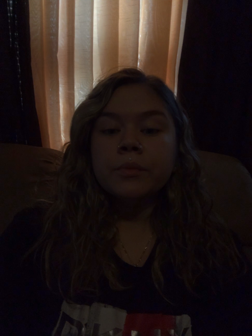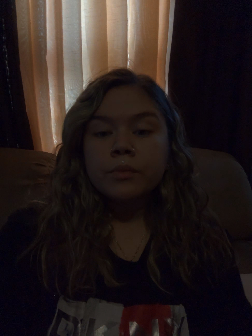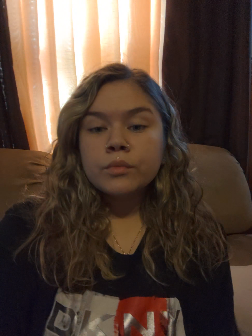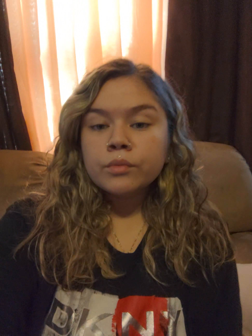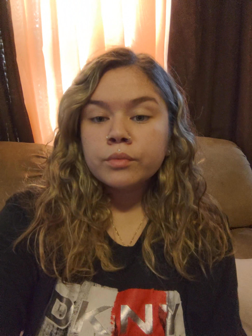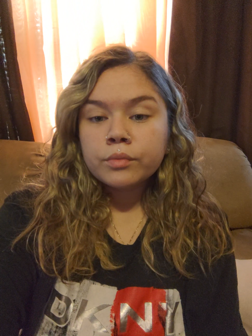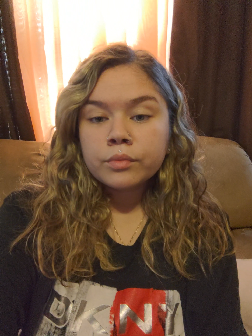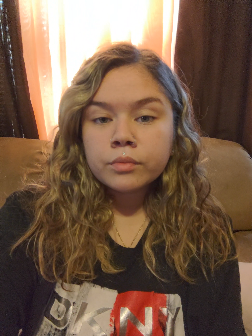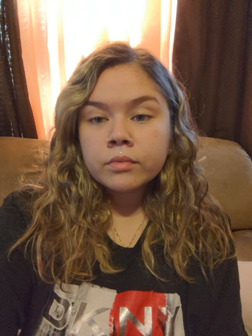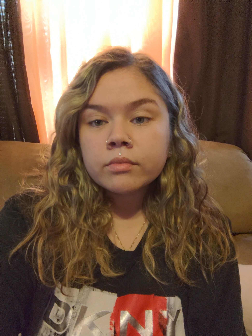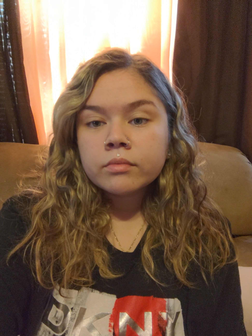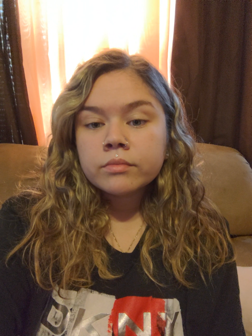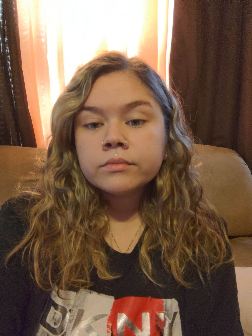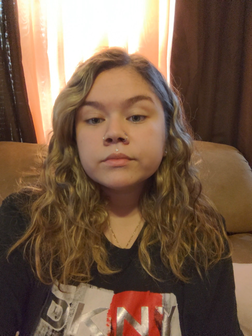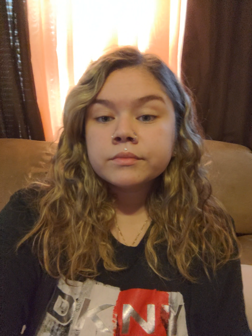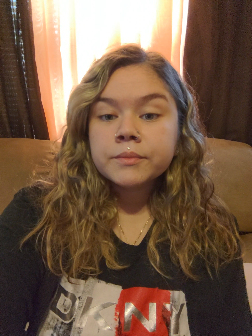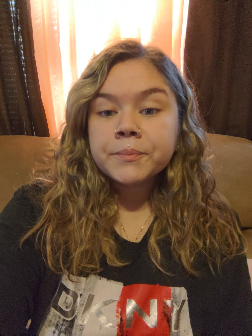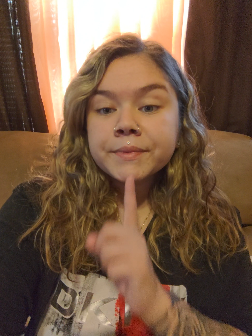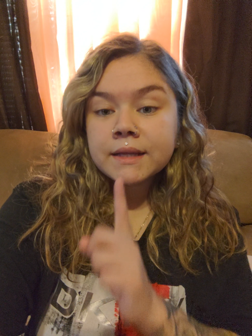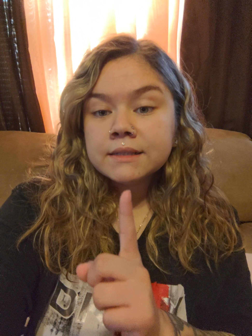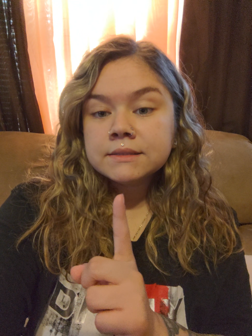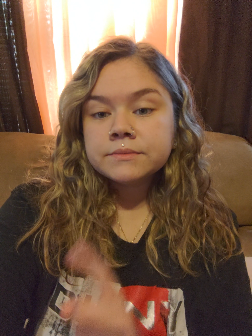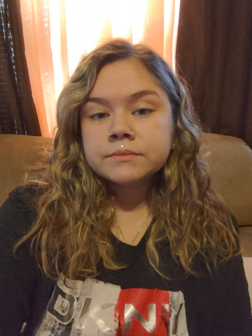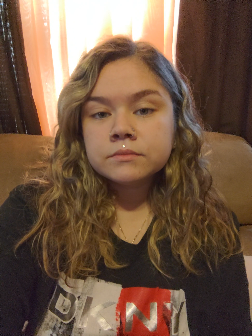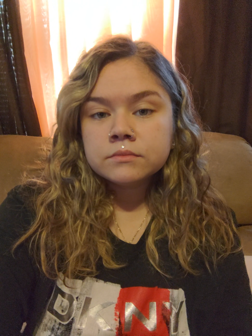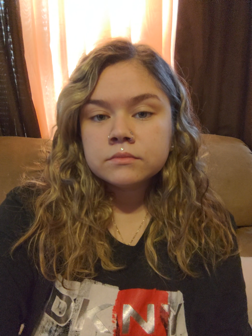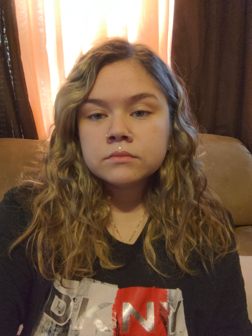is